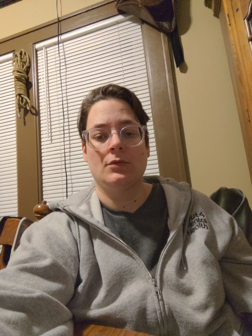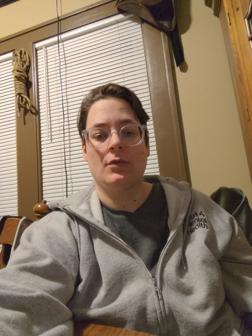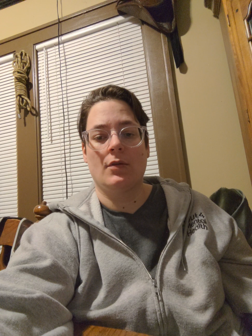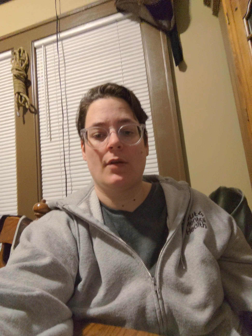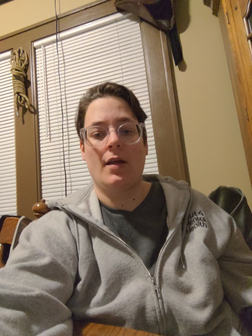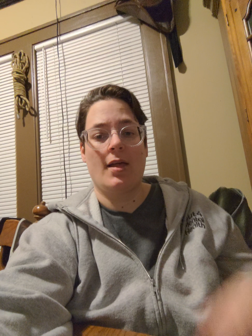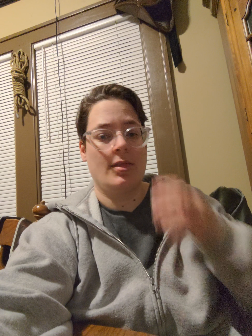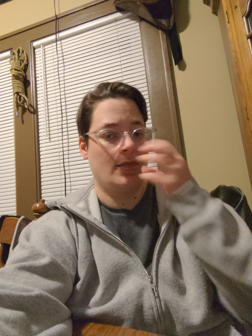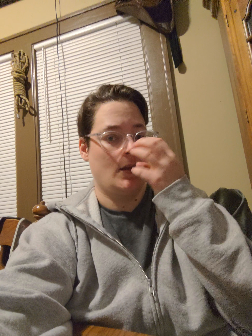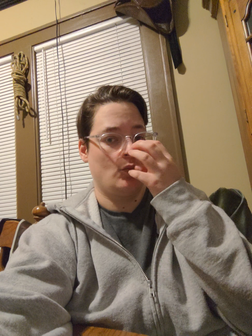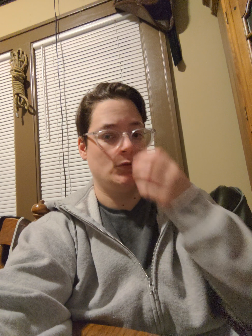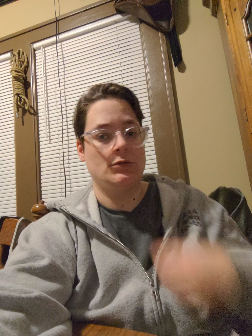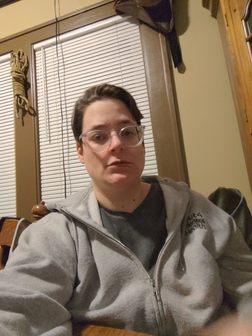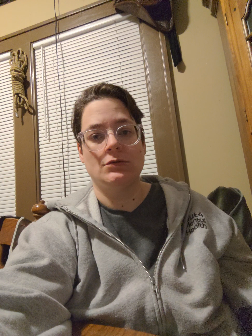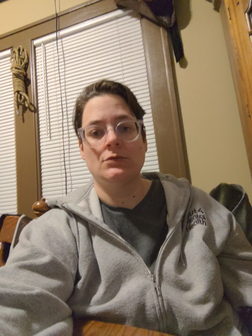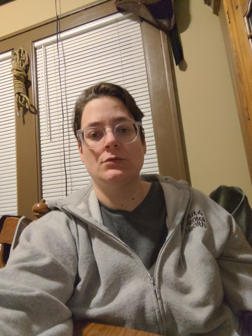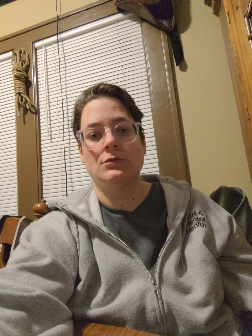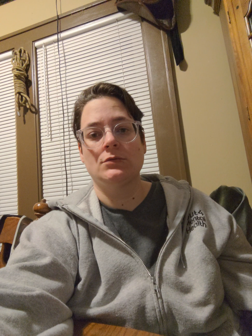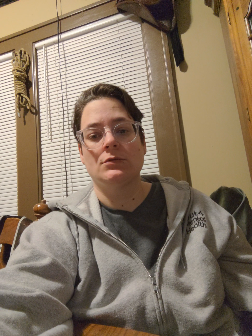clown